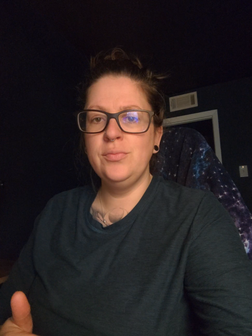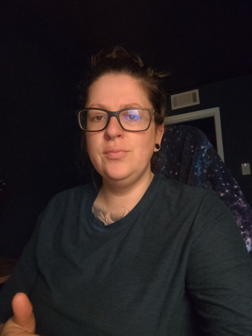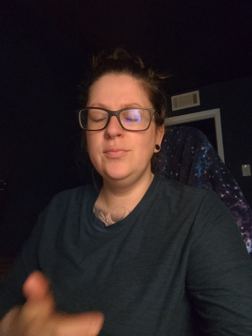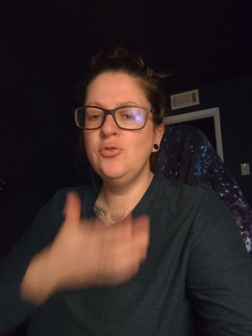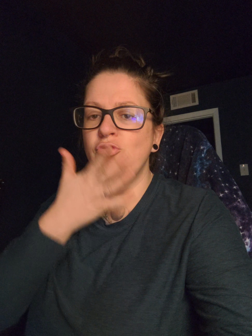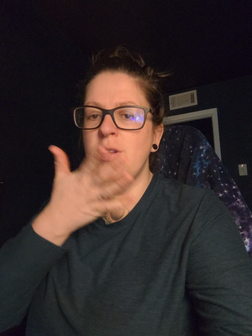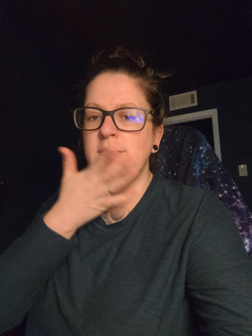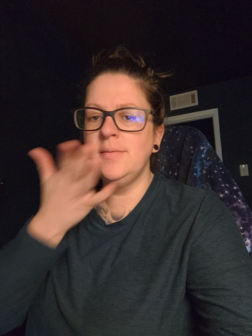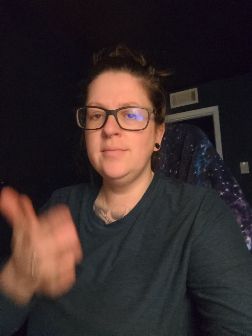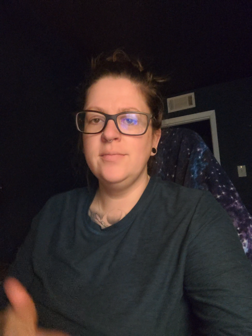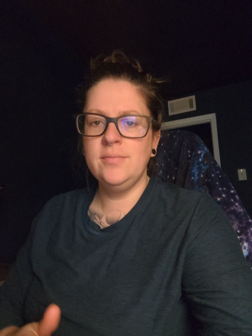grass